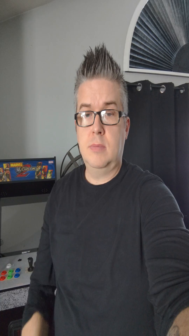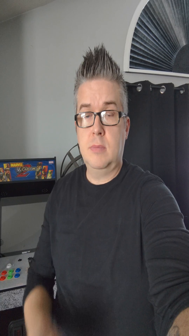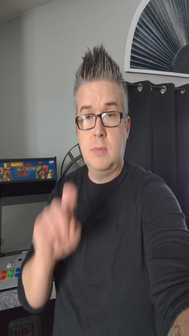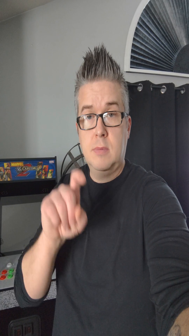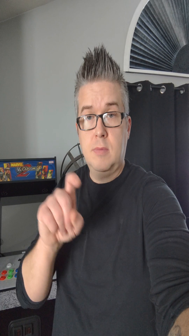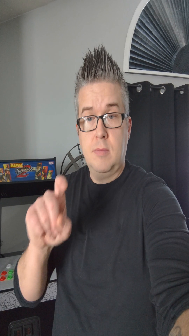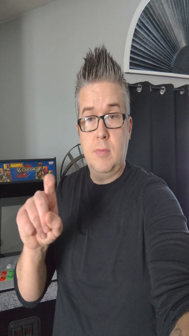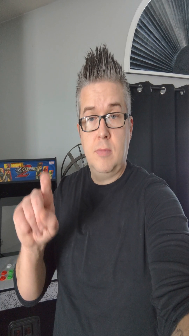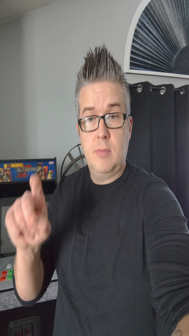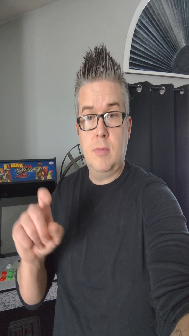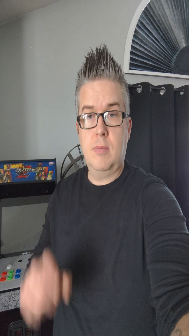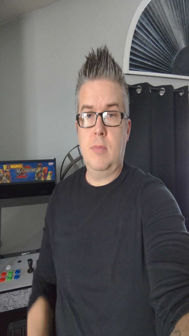closet